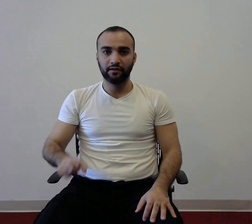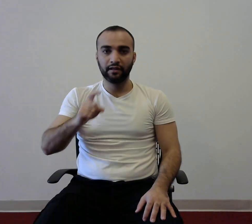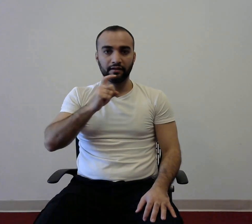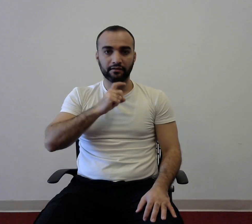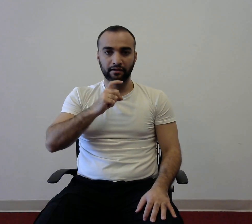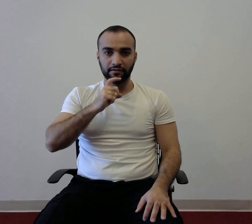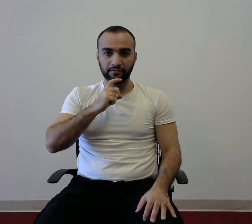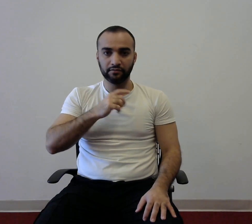dondurma